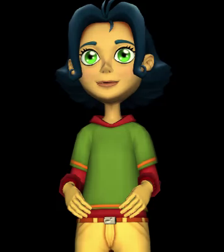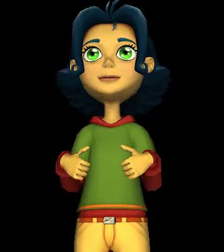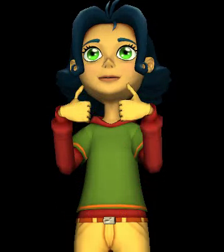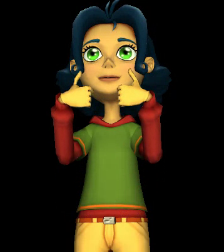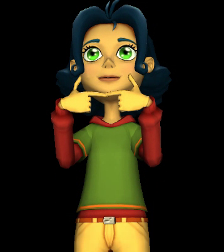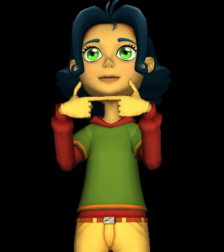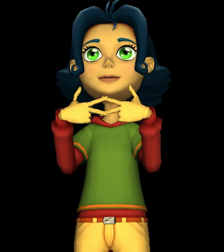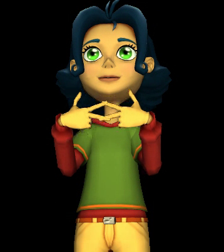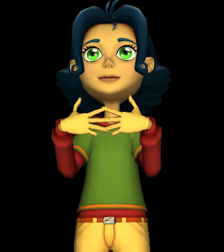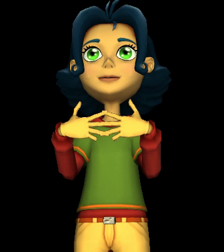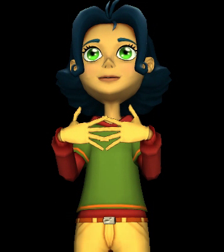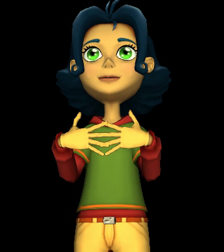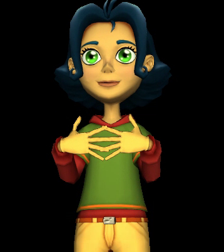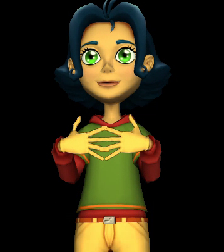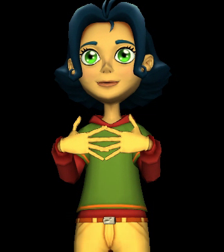عدد